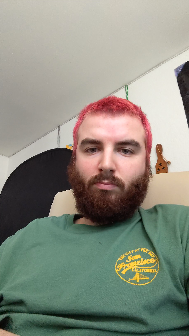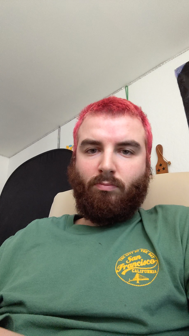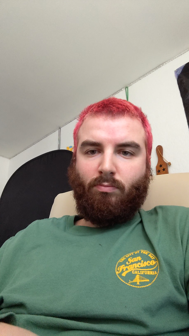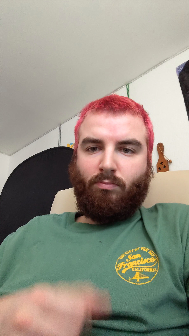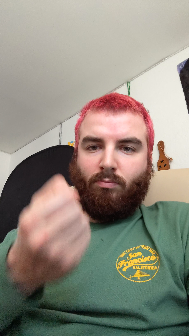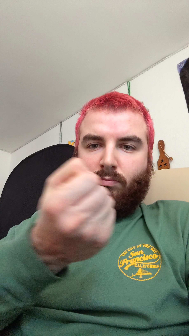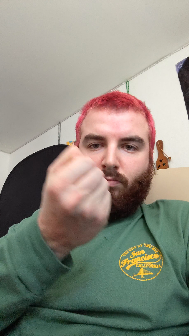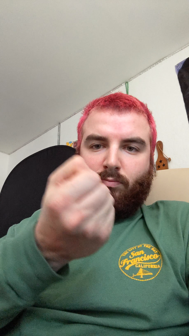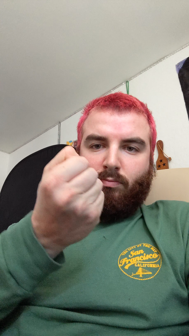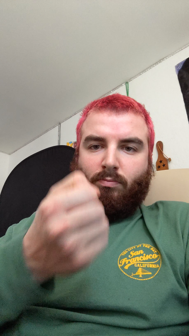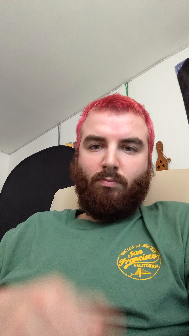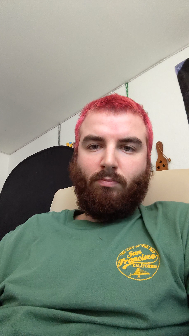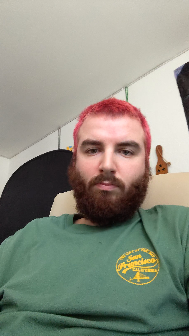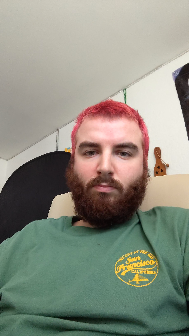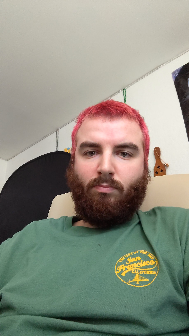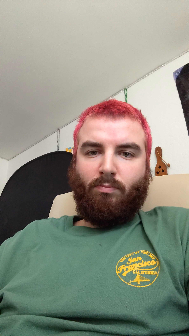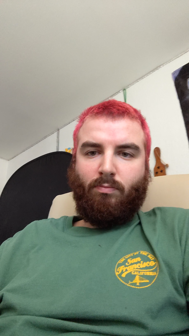hold